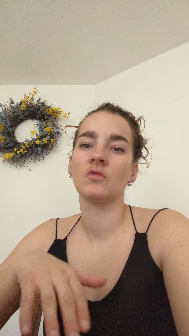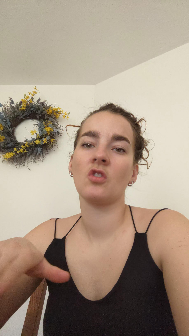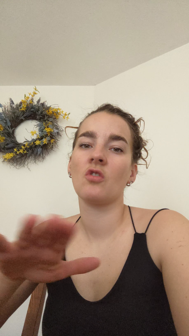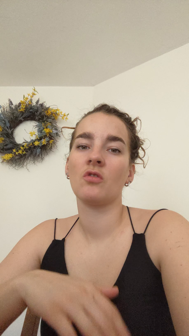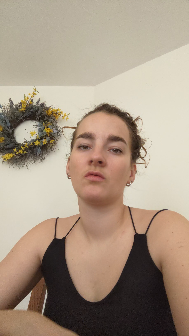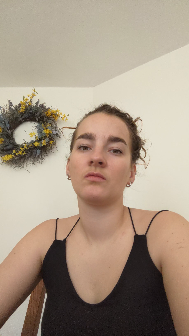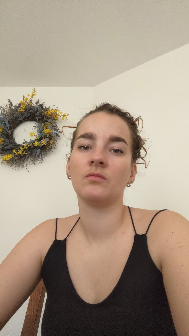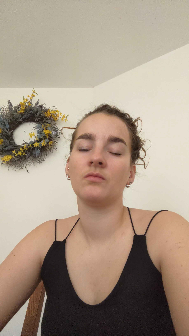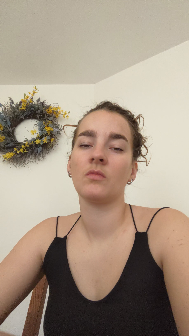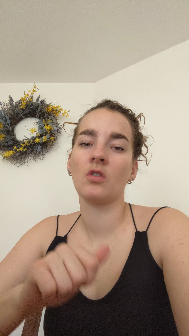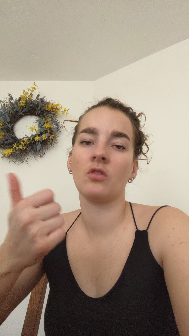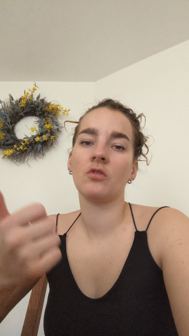other